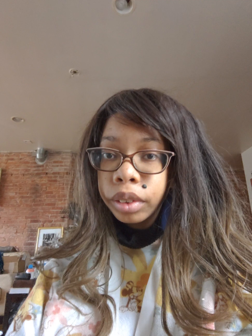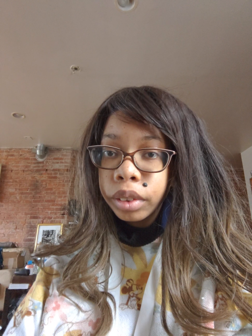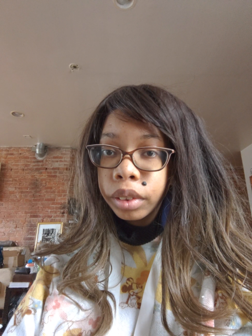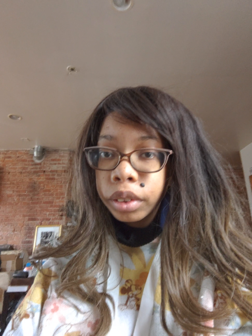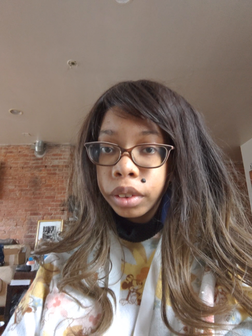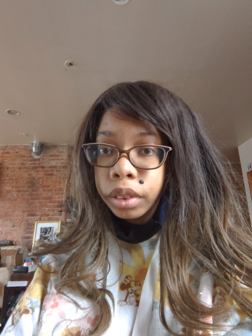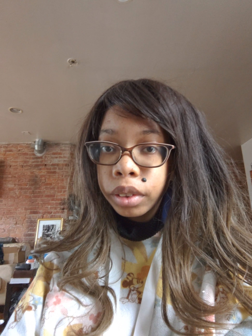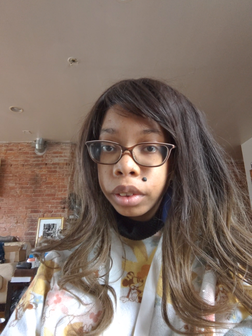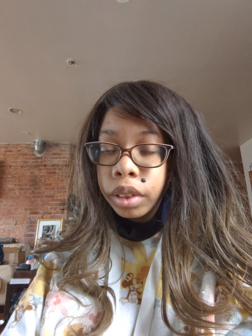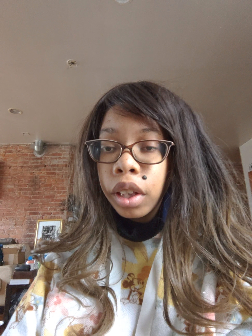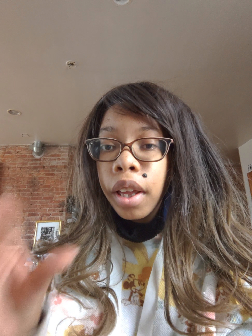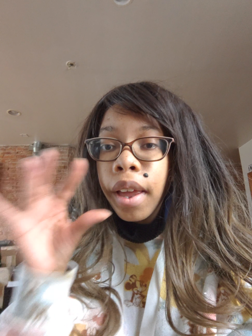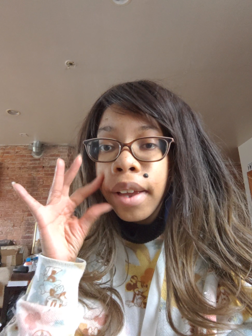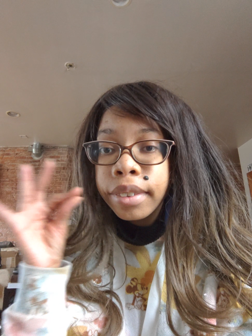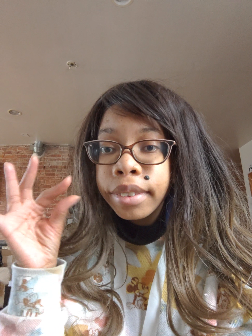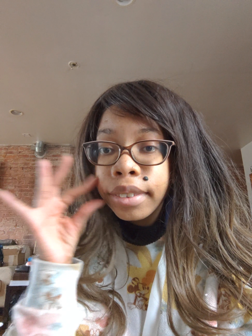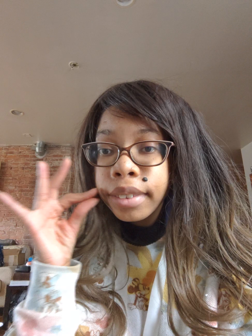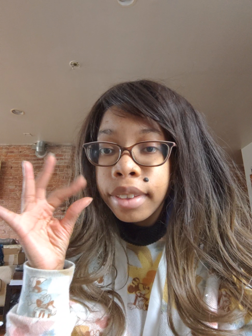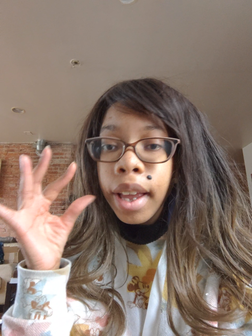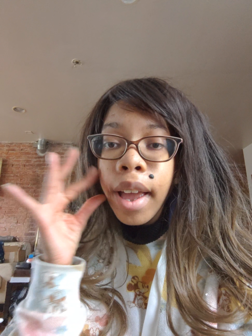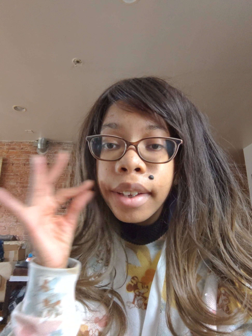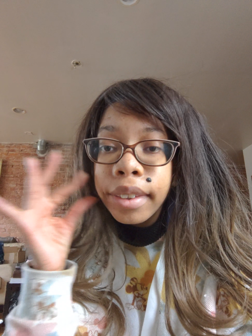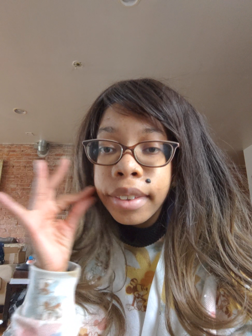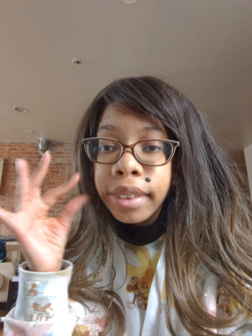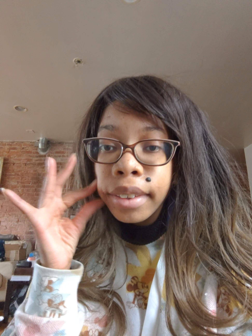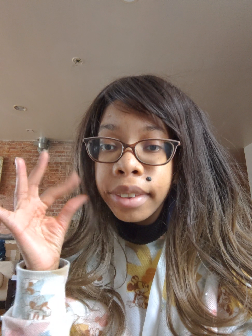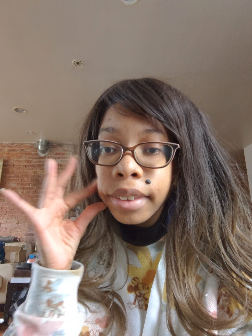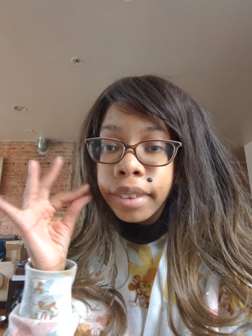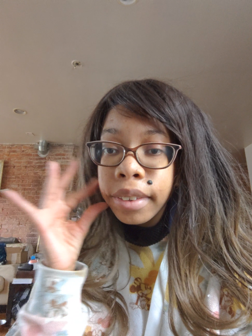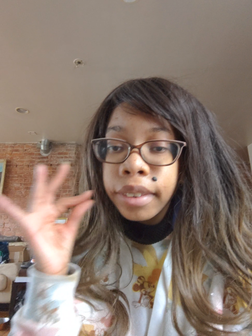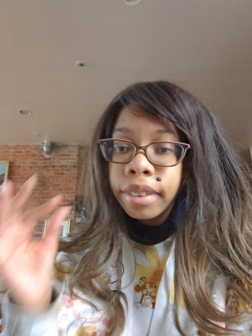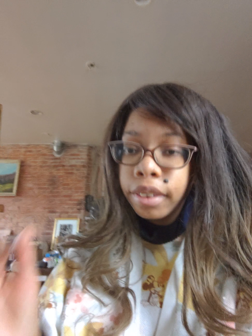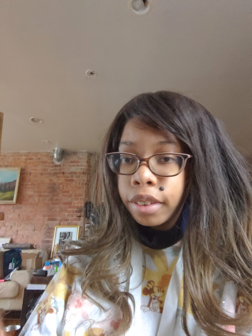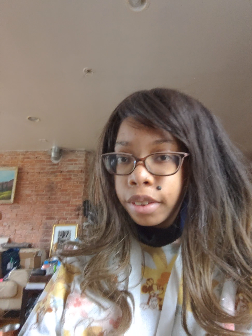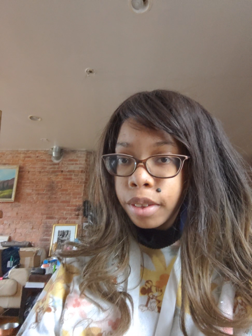cat